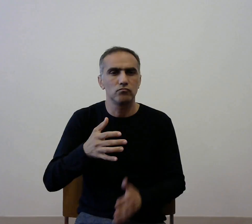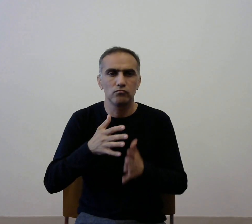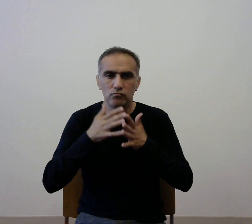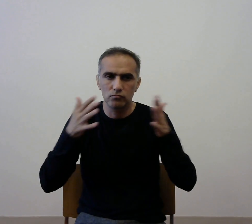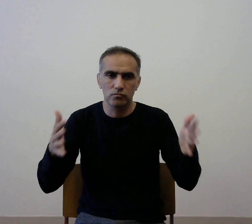çox